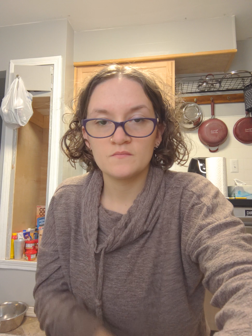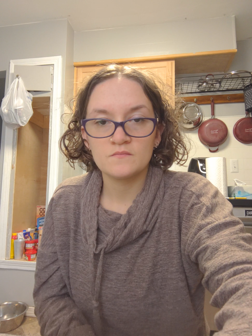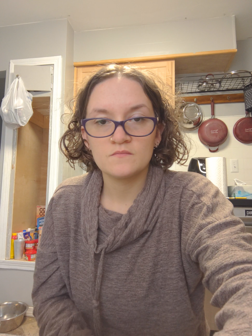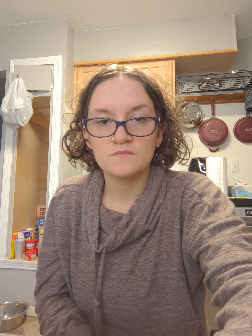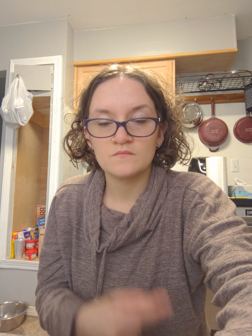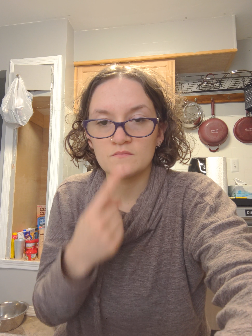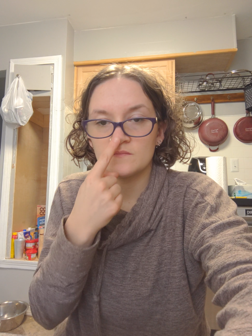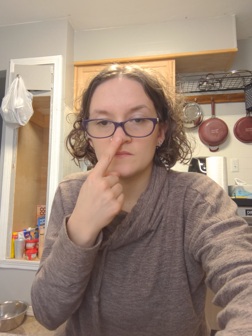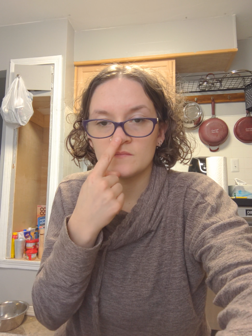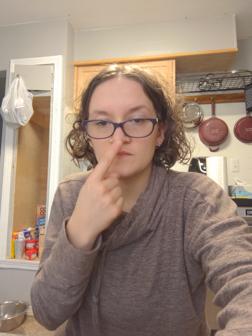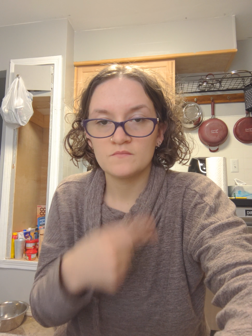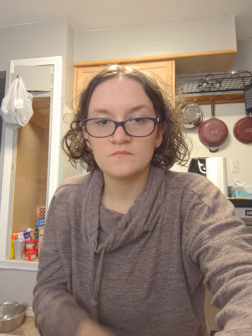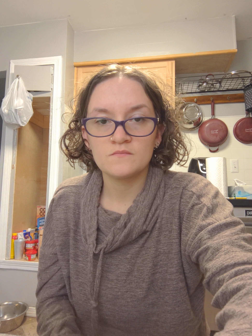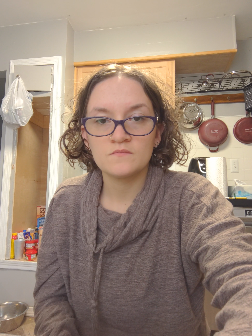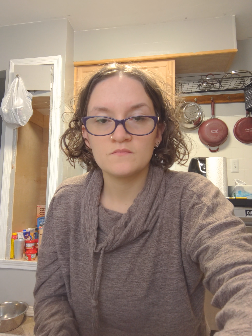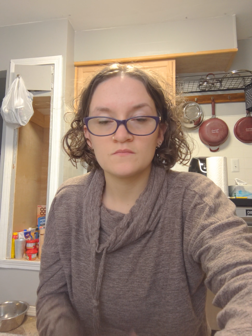nose